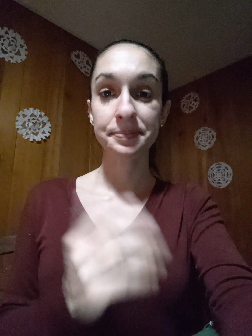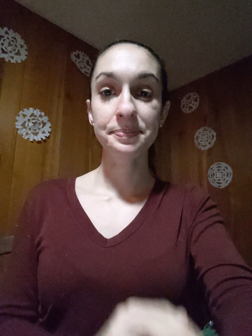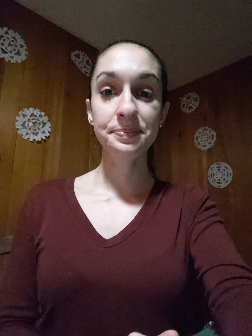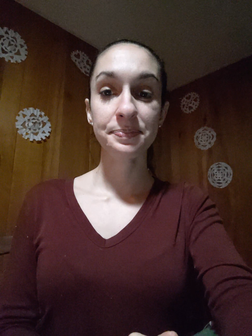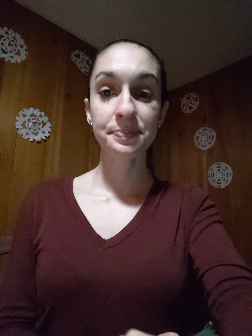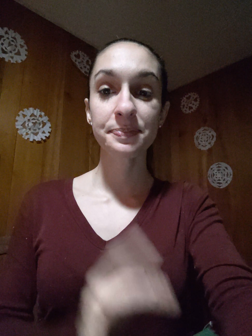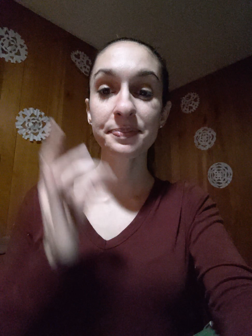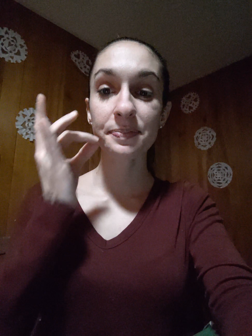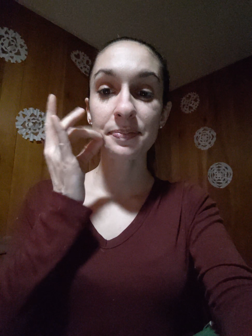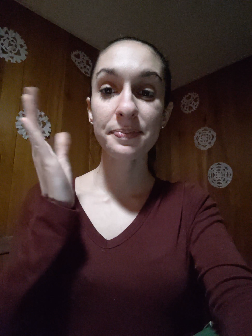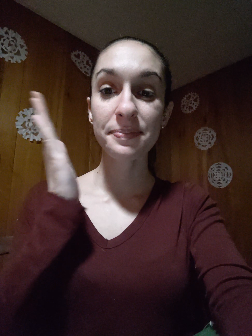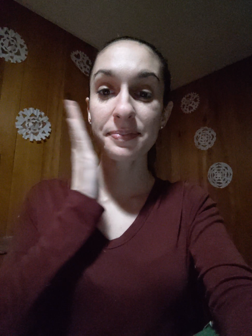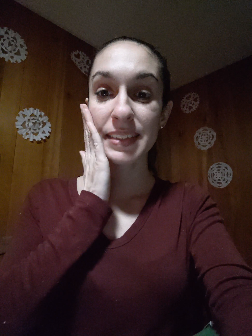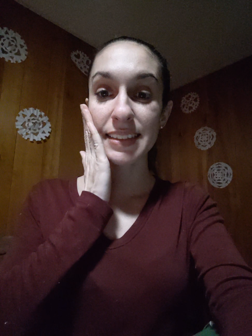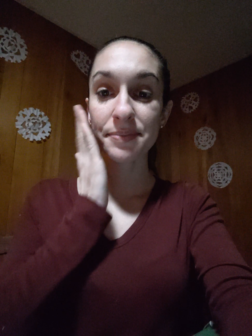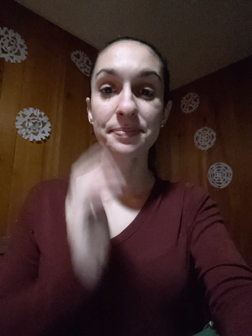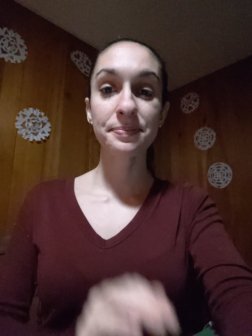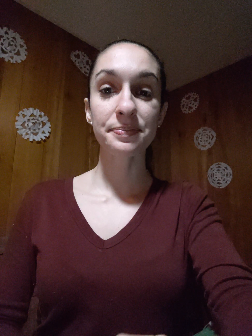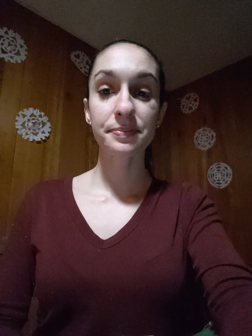bee